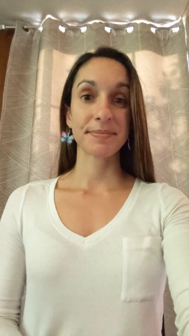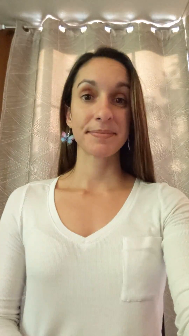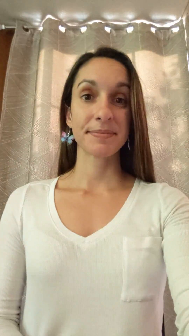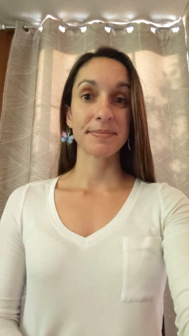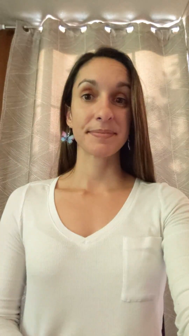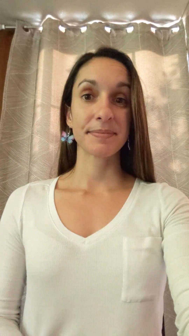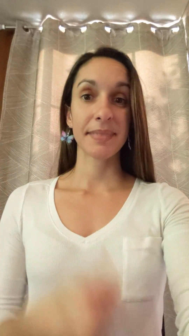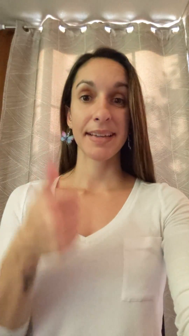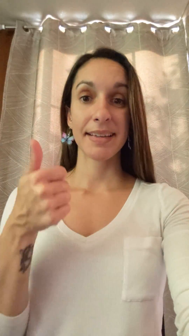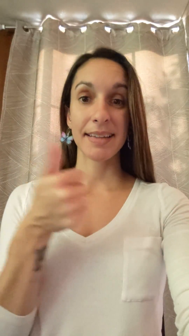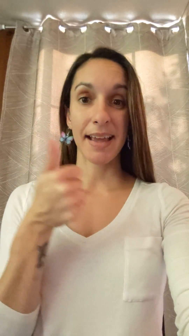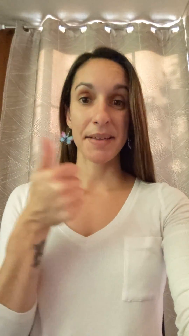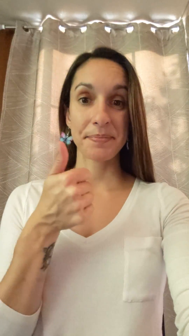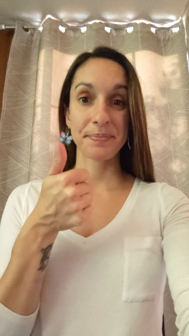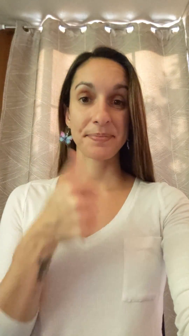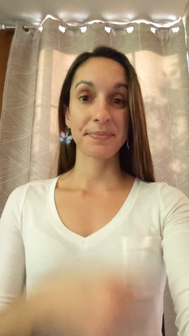game